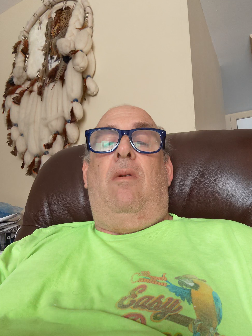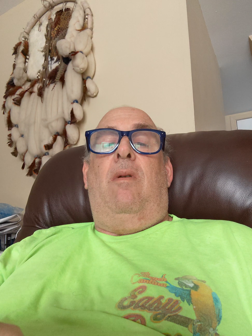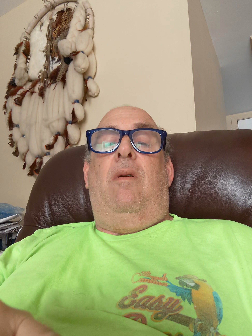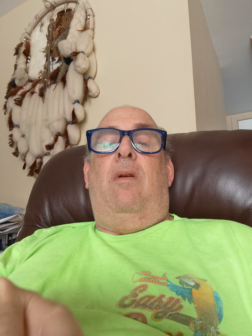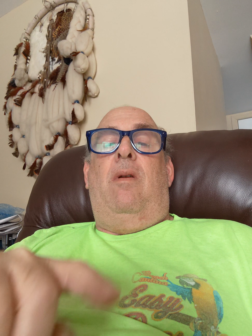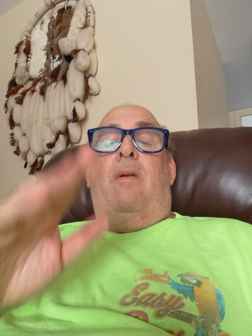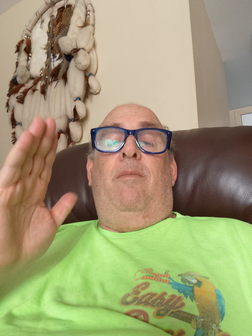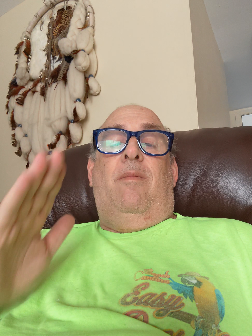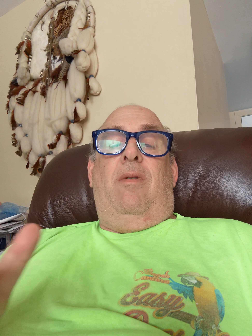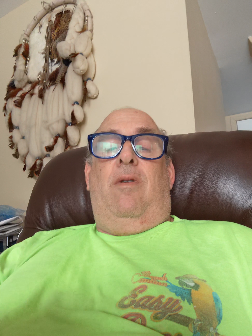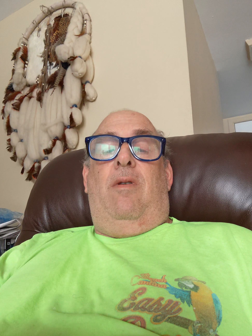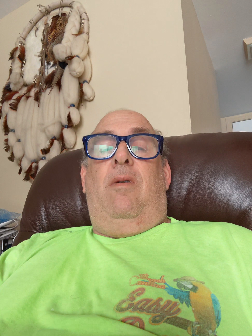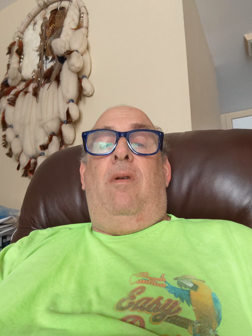beside